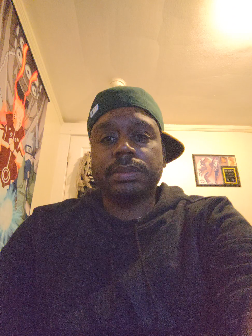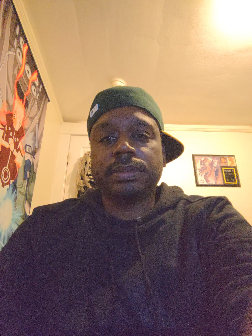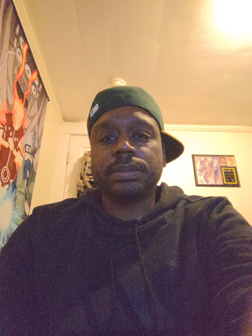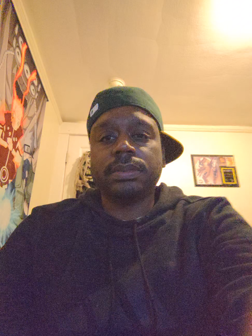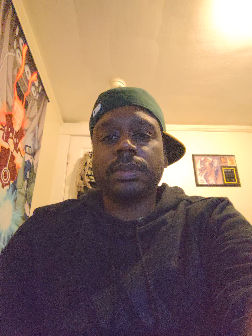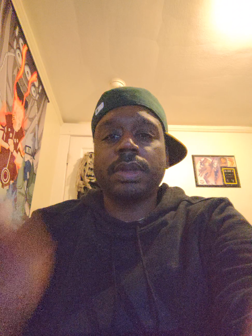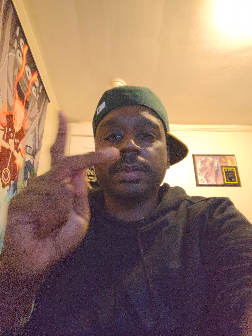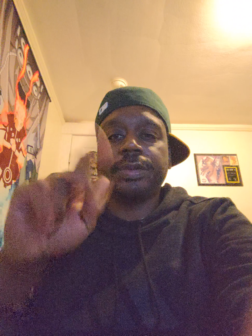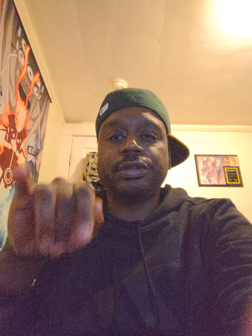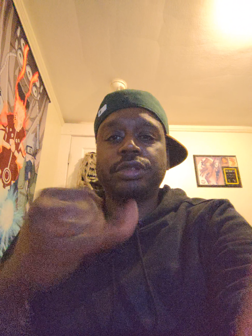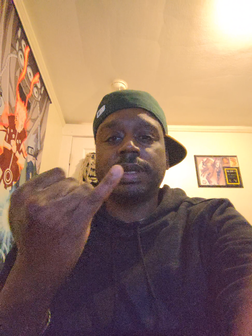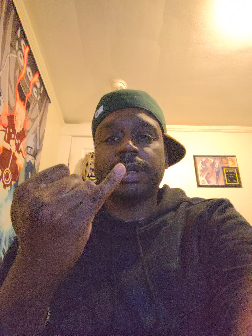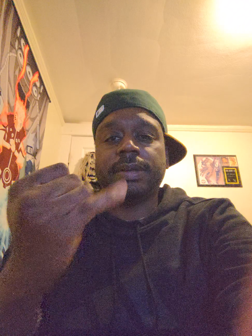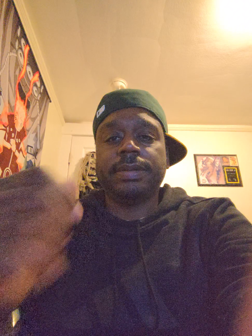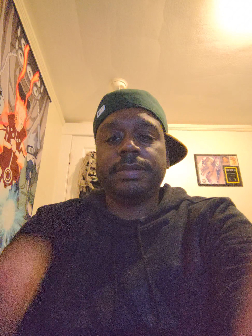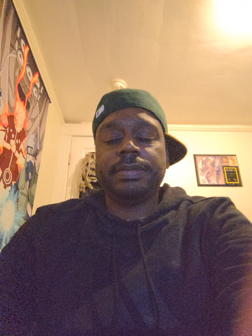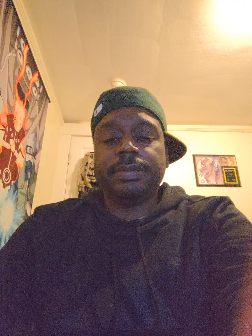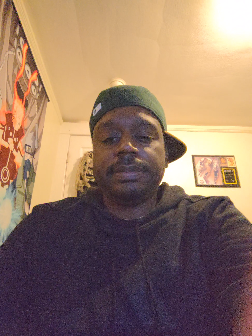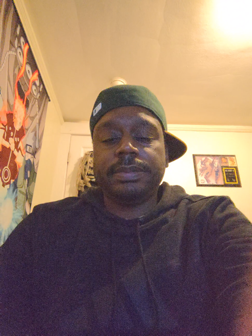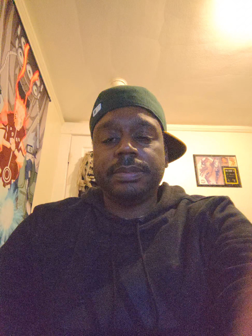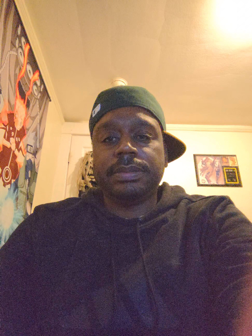pajamas